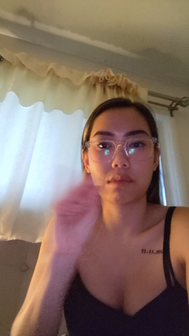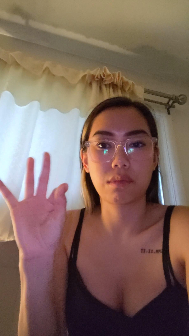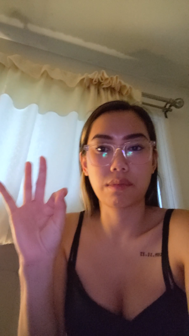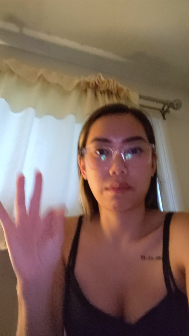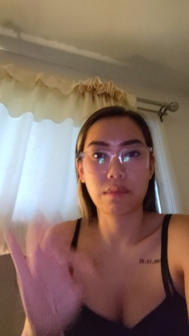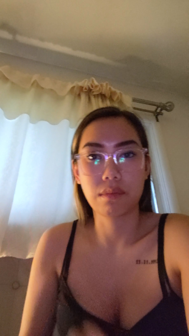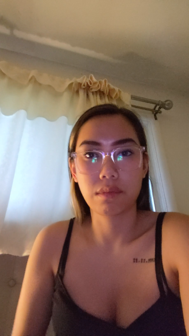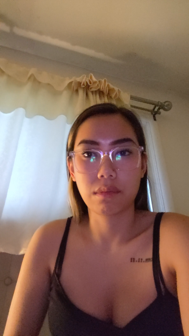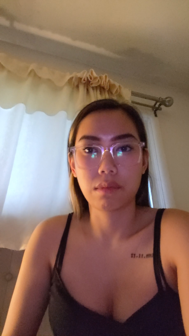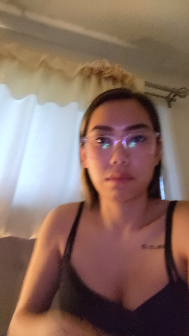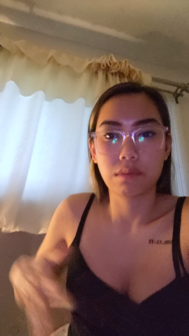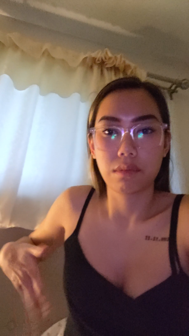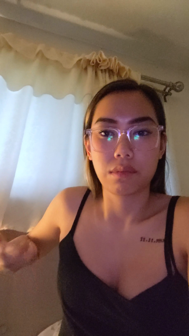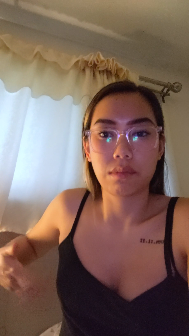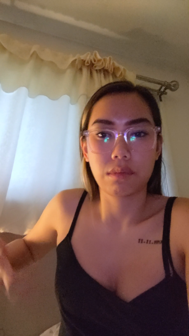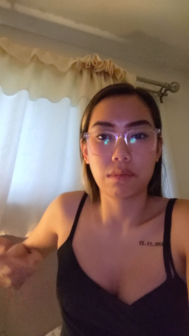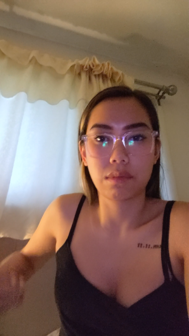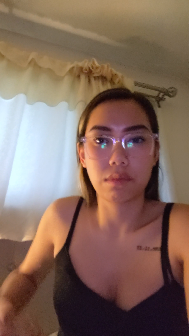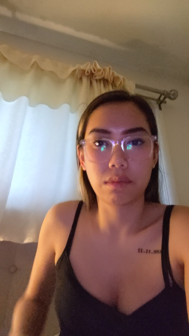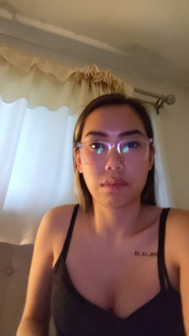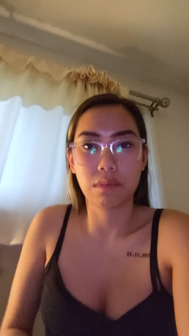monkey